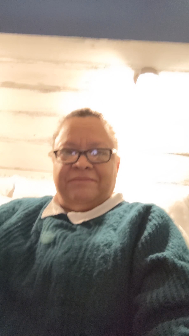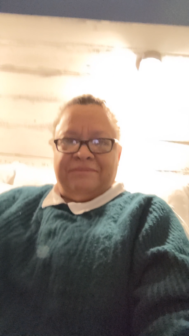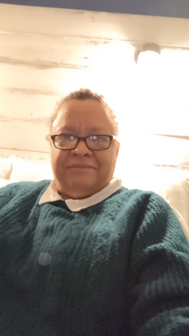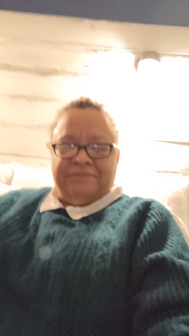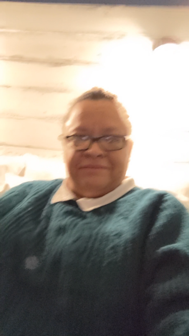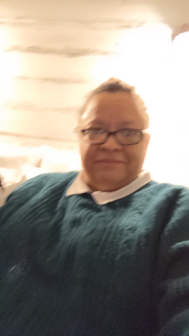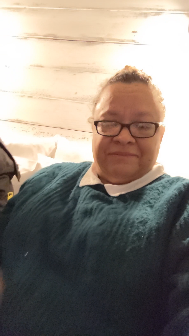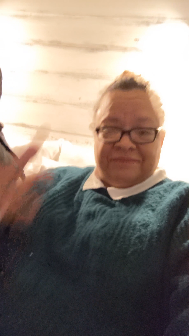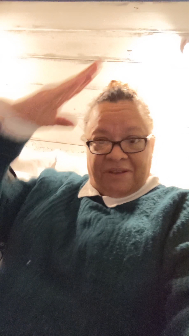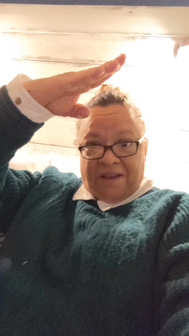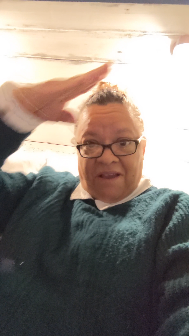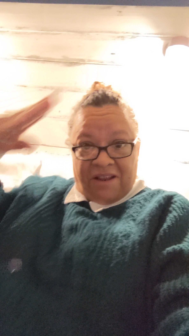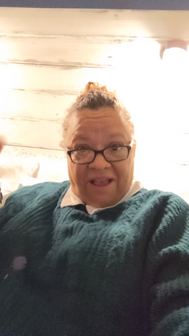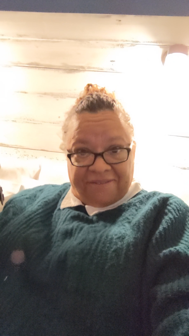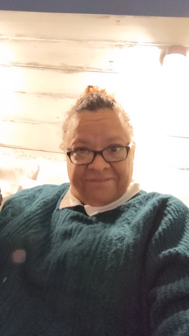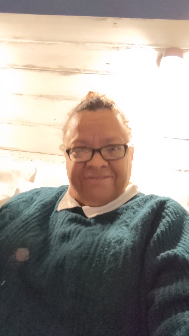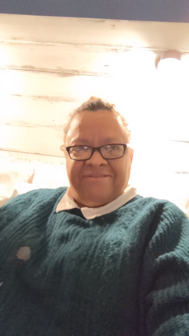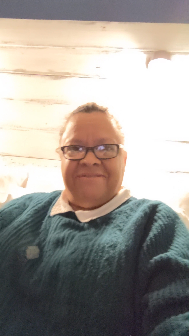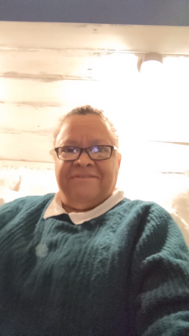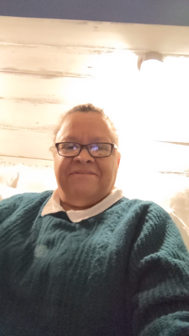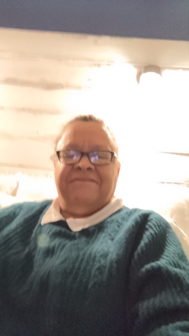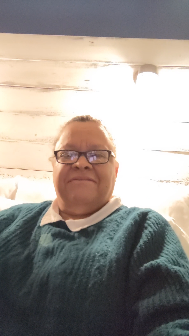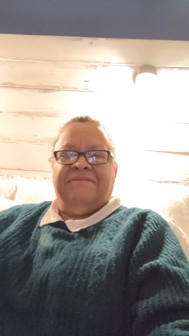roof